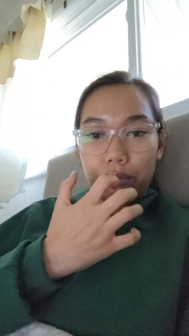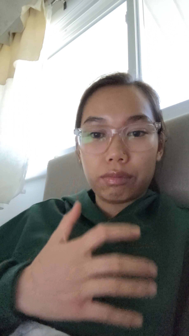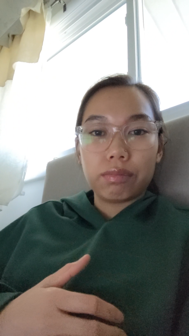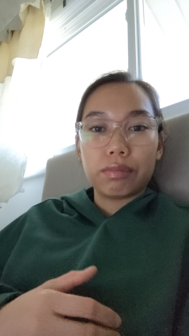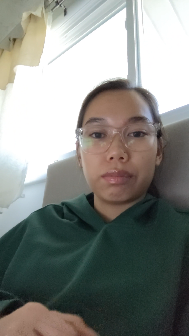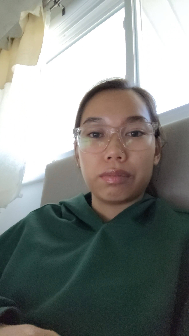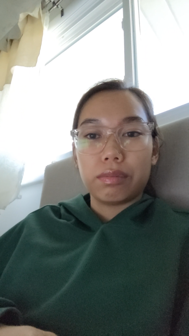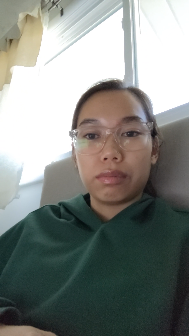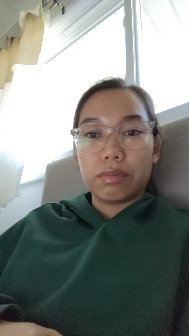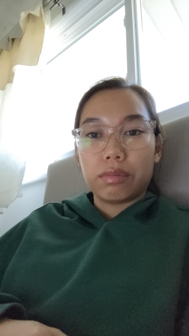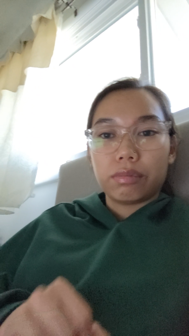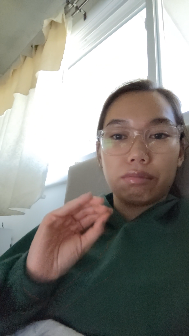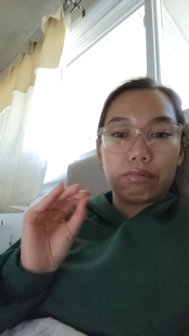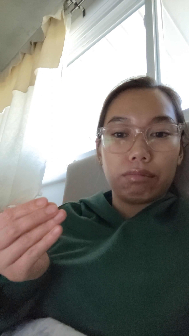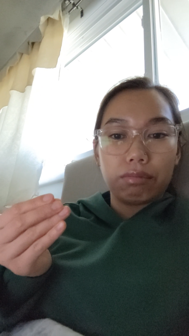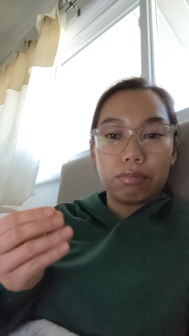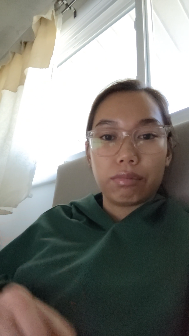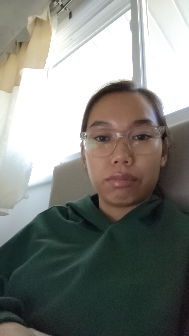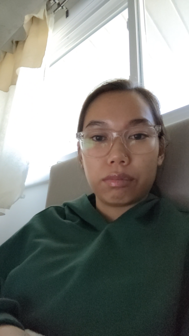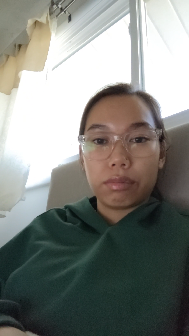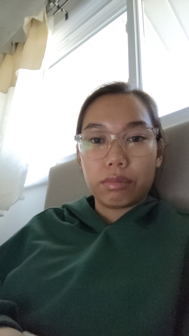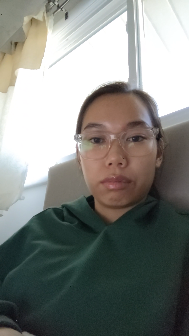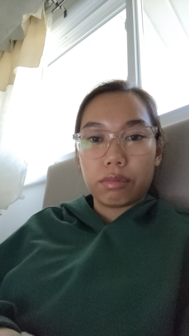none